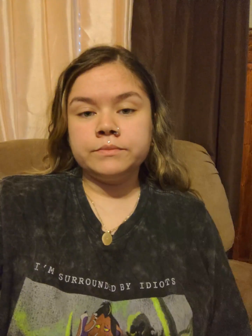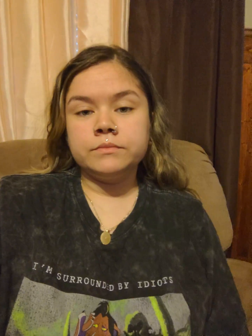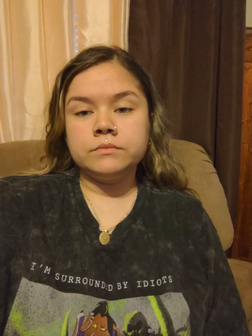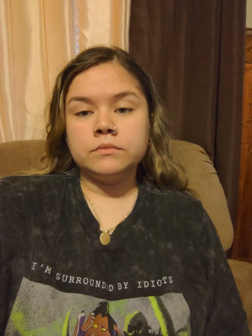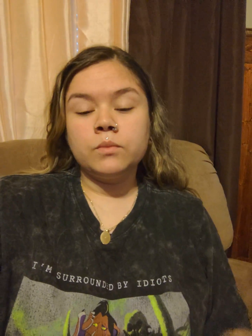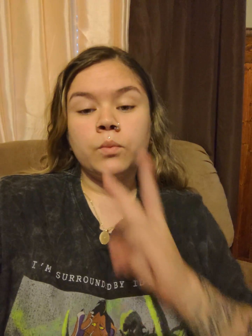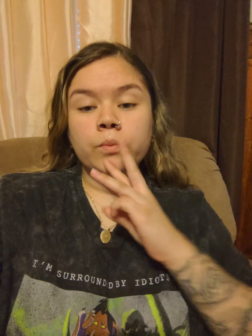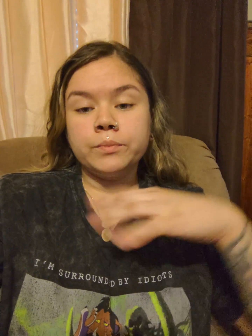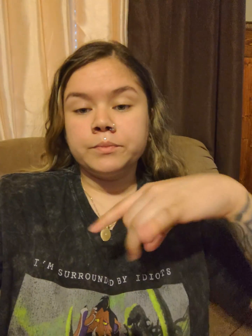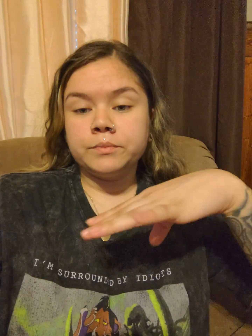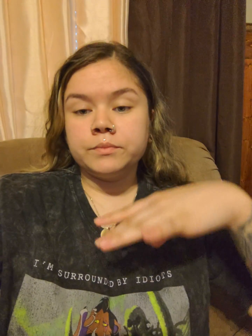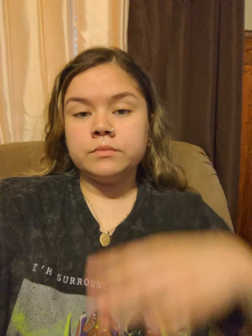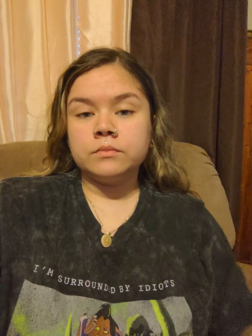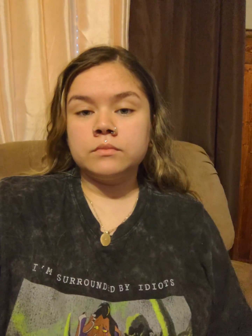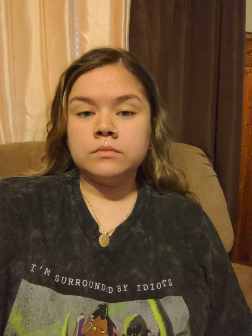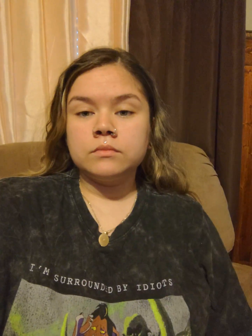melon